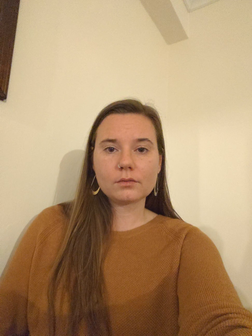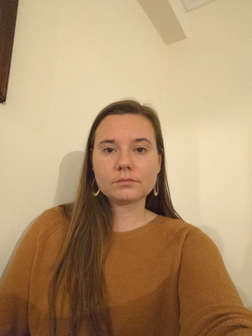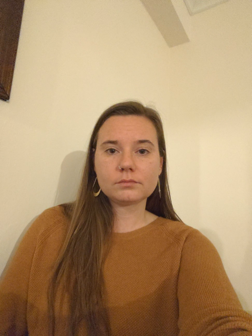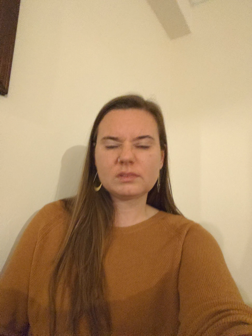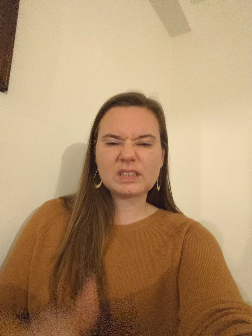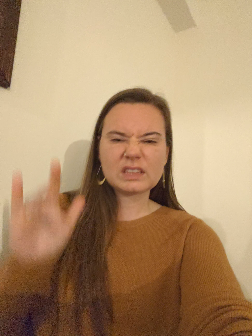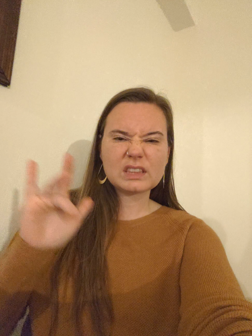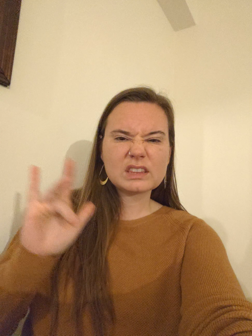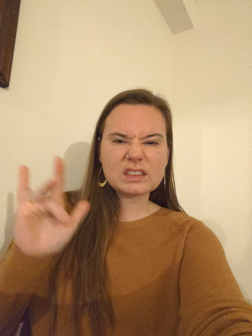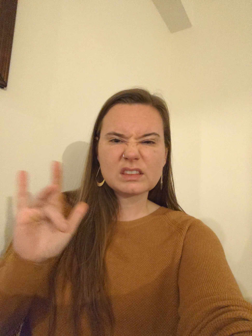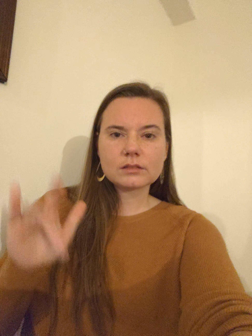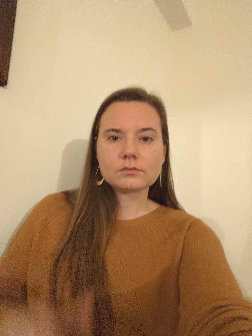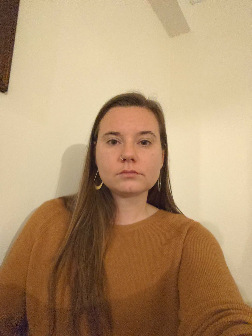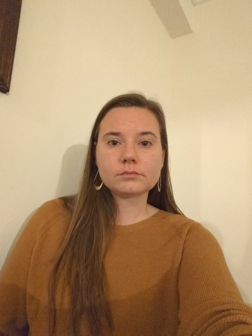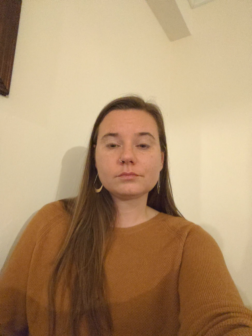yucky